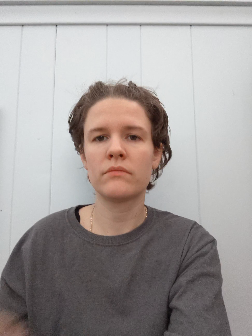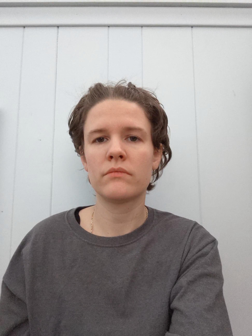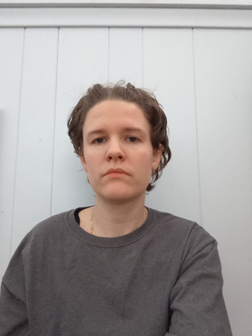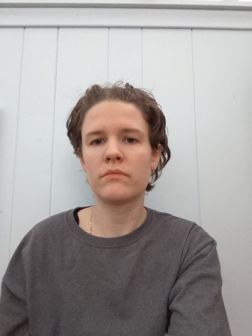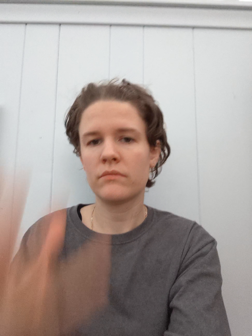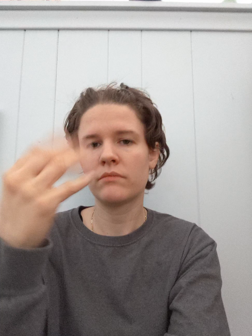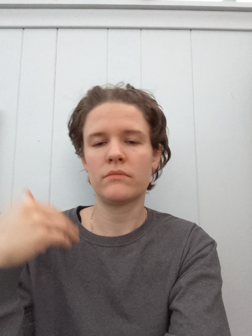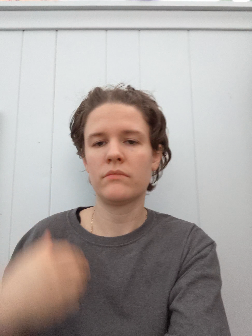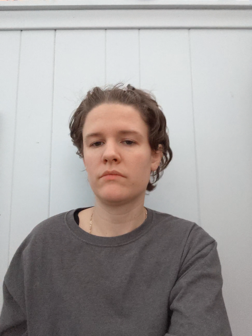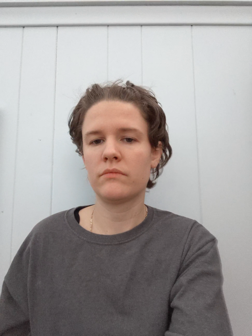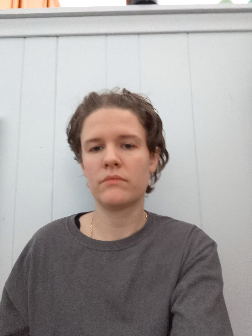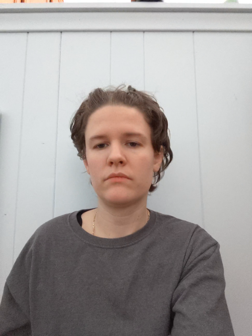hungry